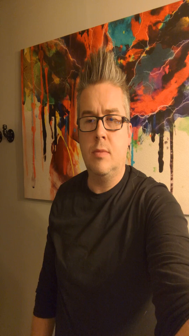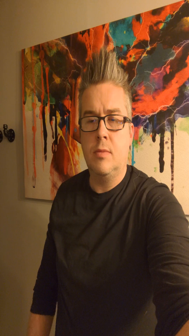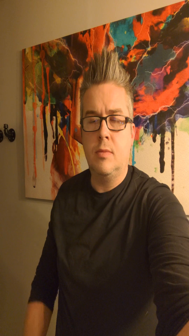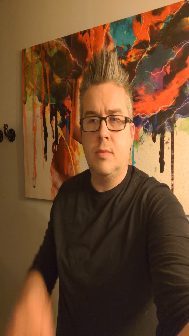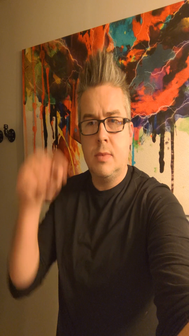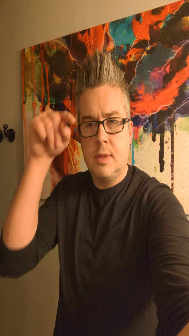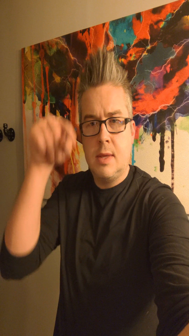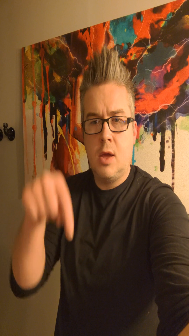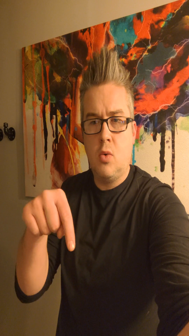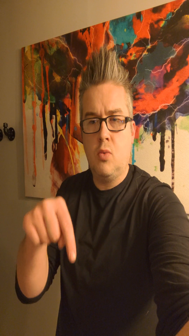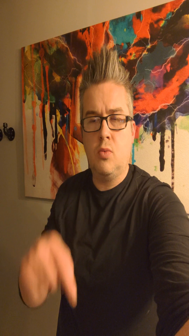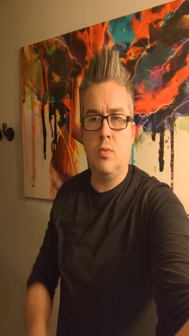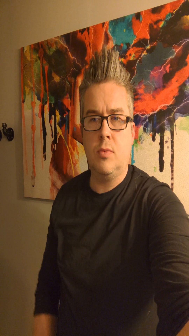down